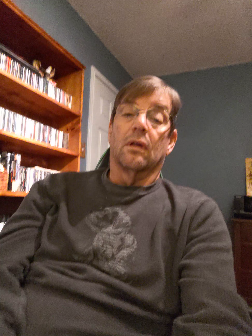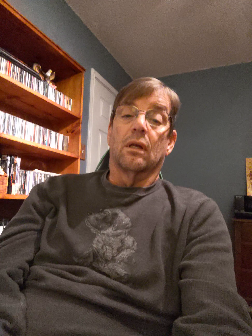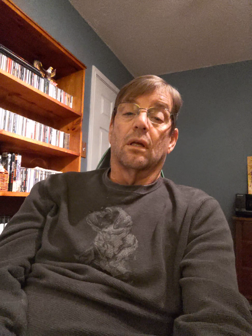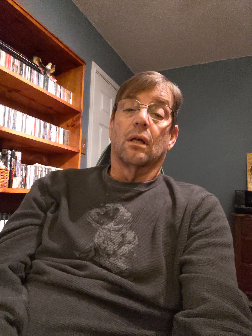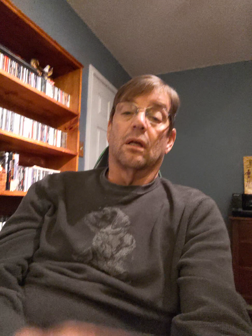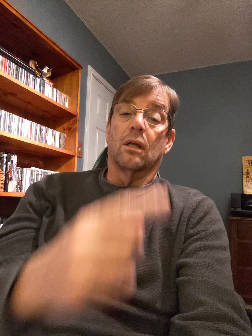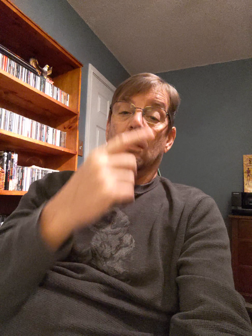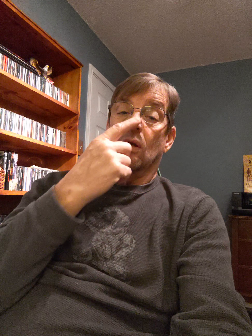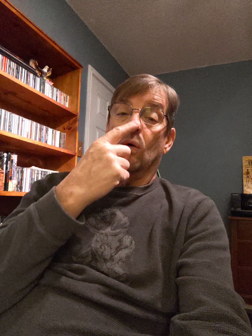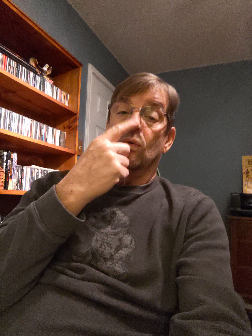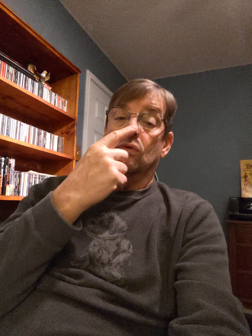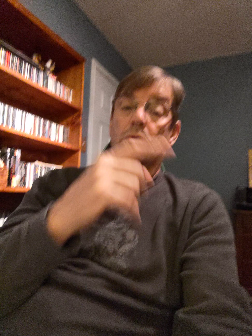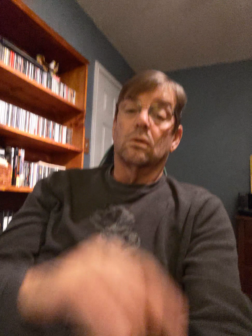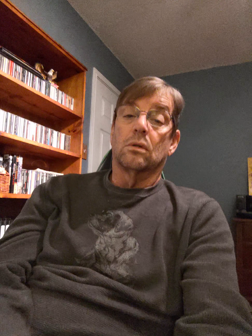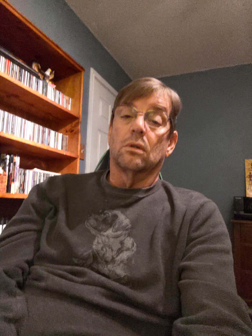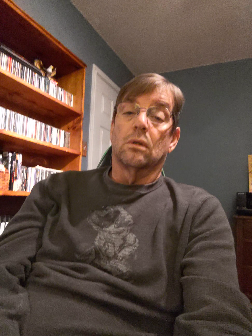nose